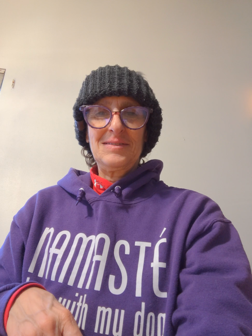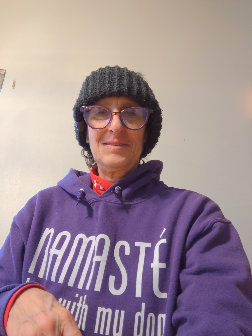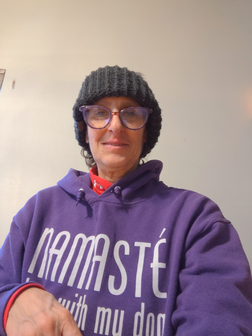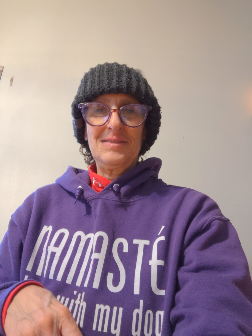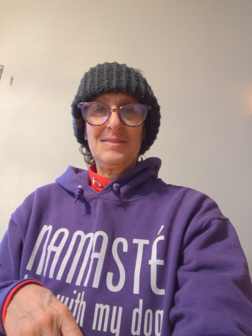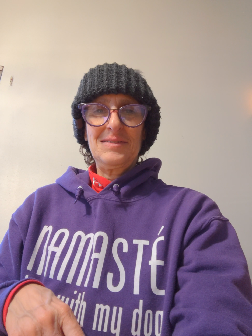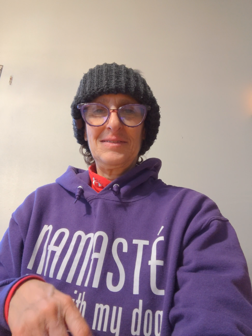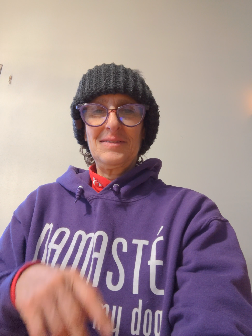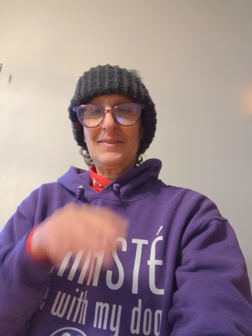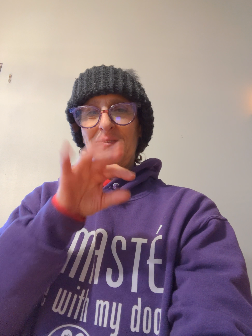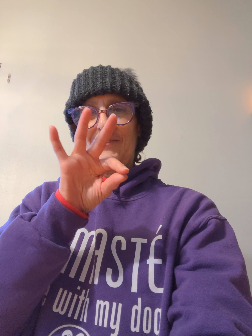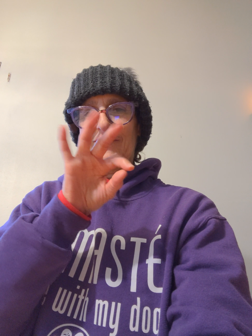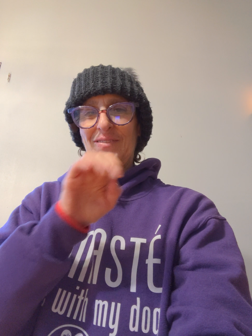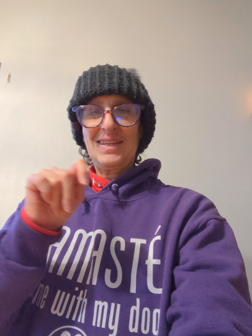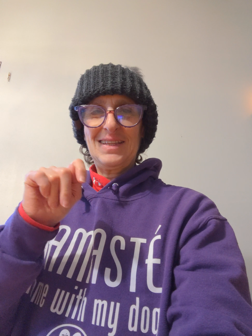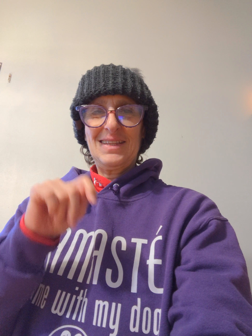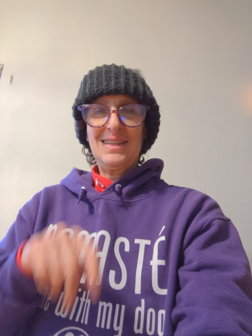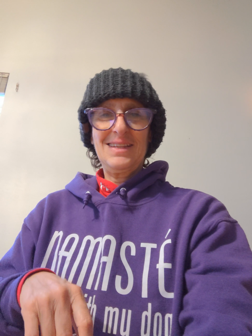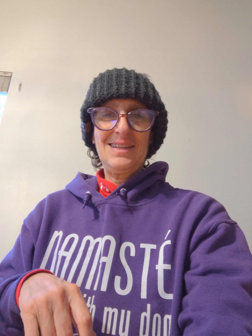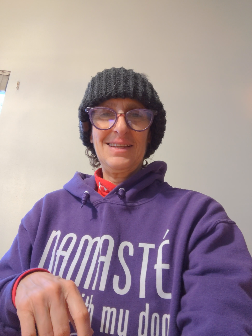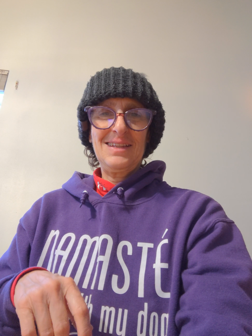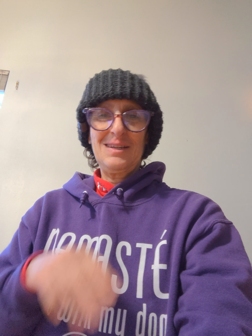feet